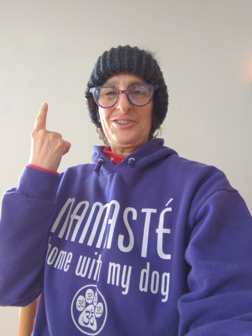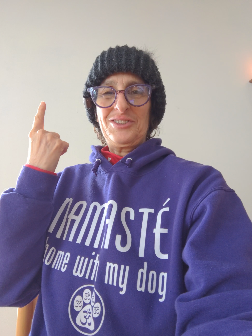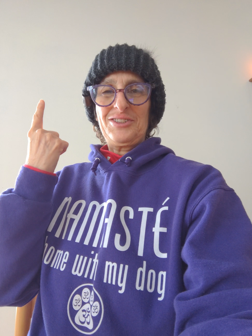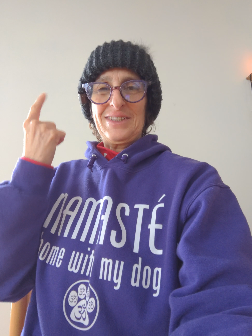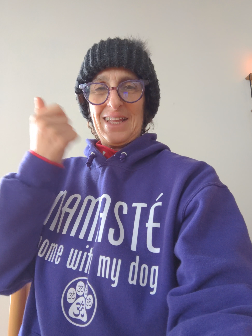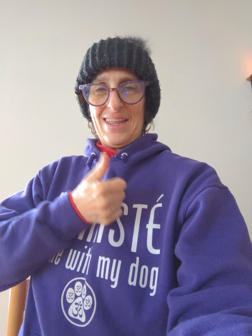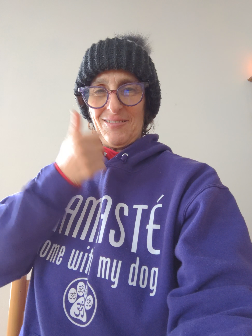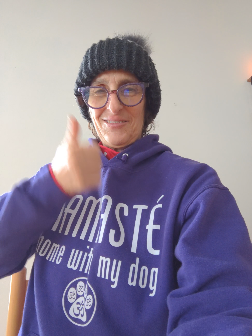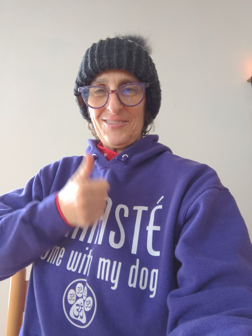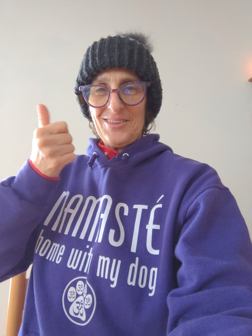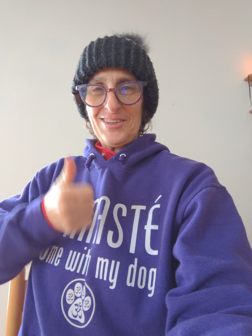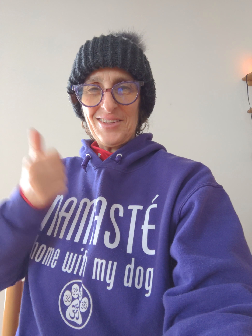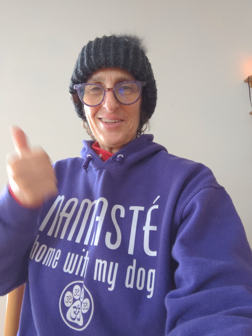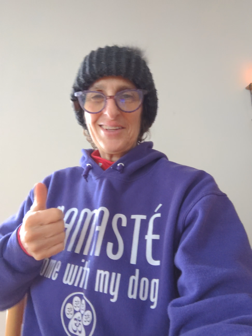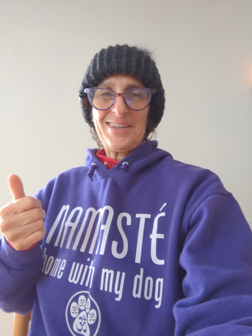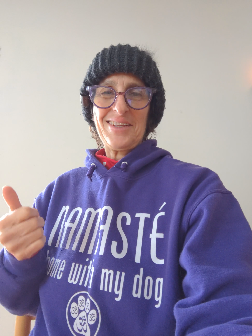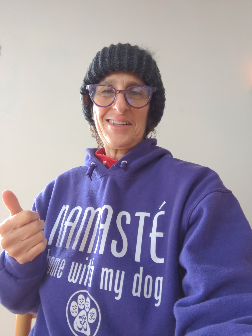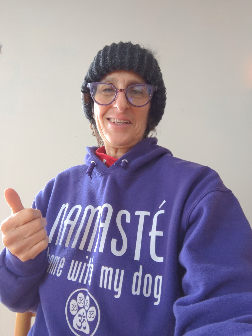every